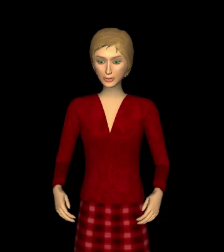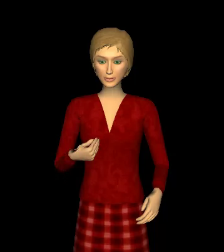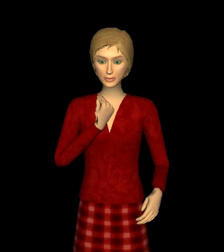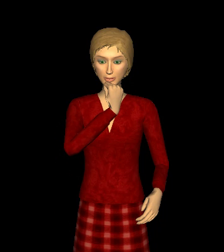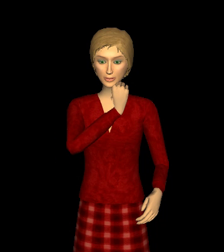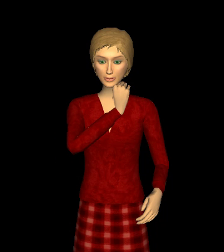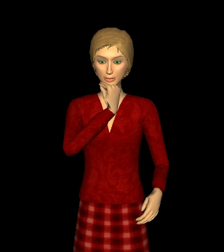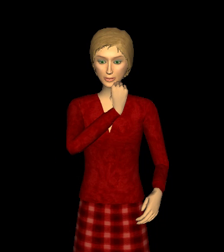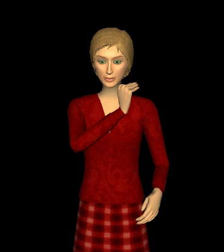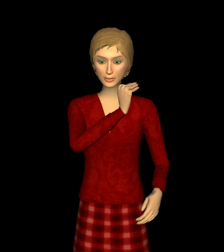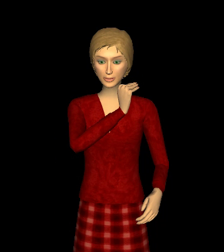شتاء